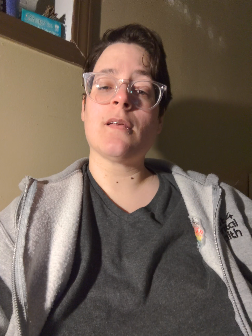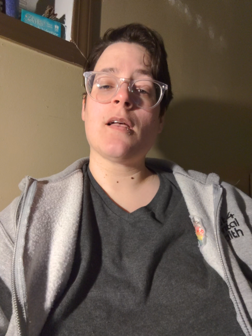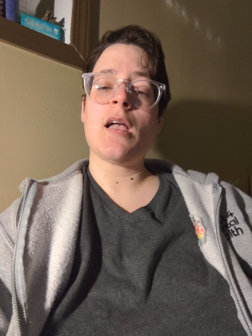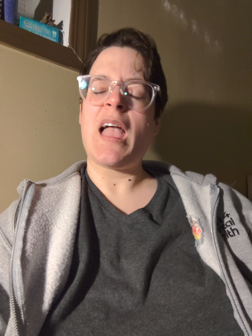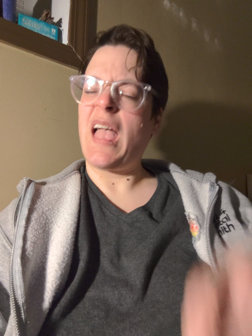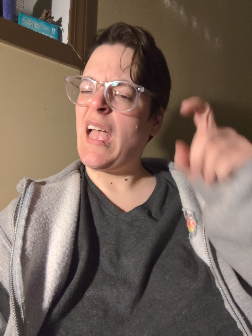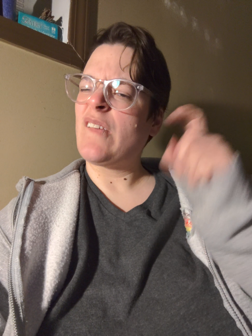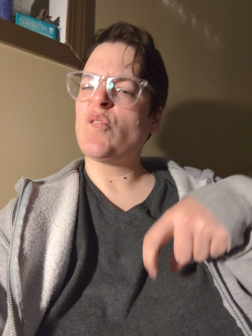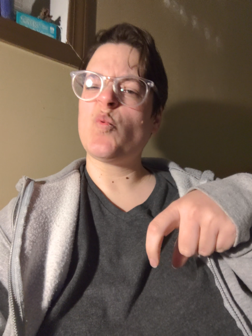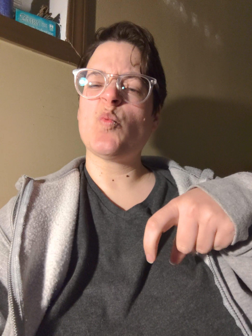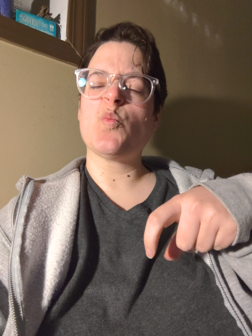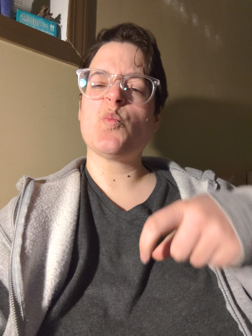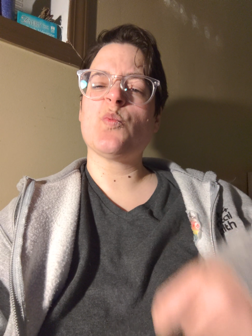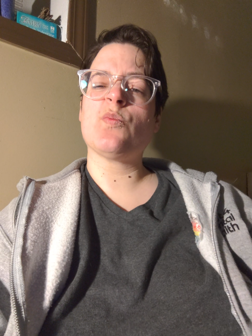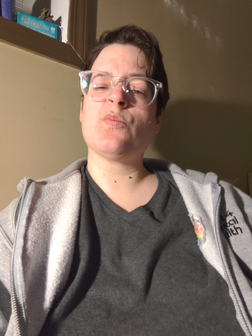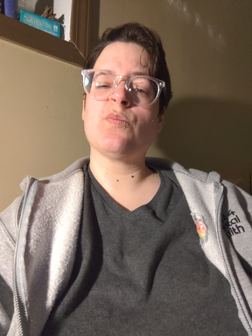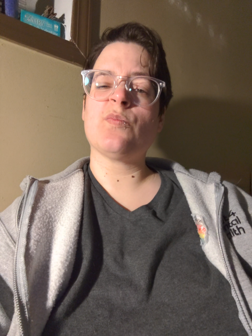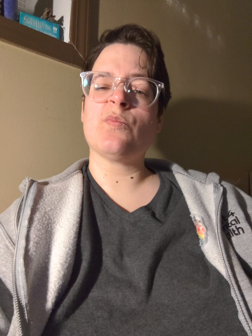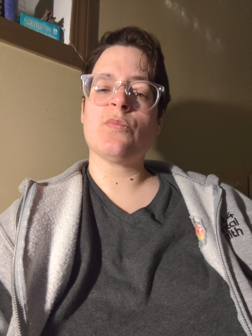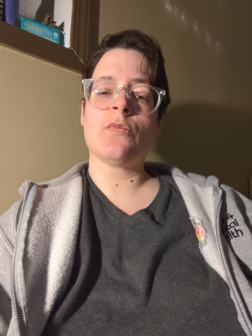have to